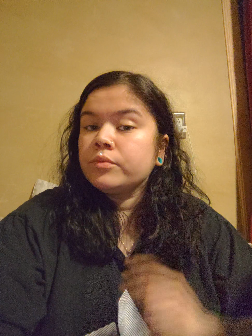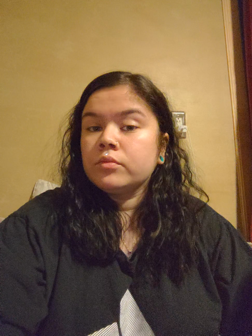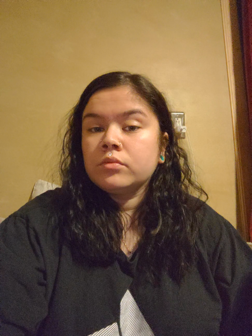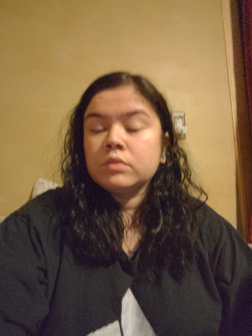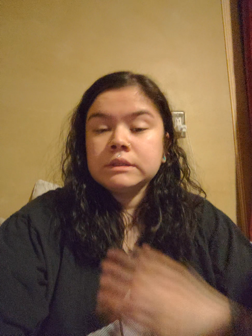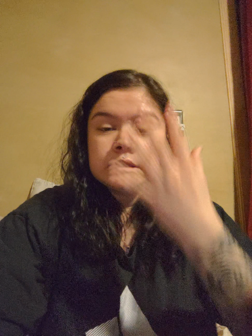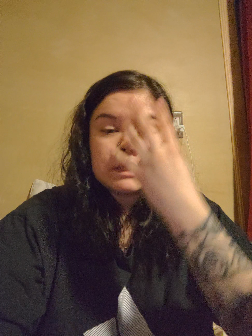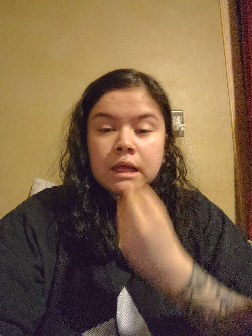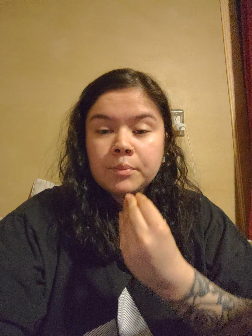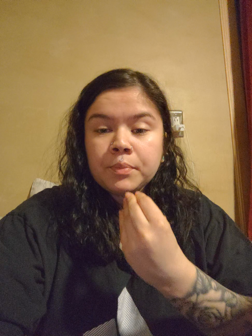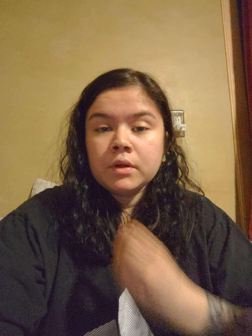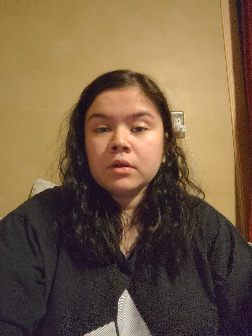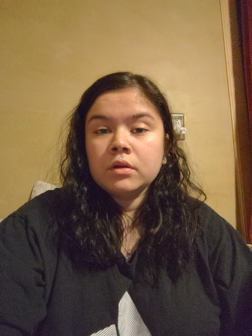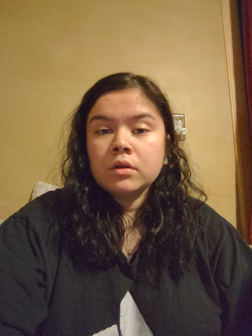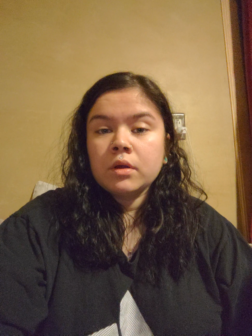sleep